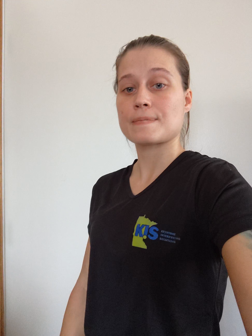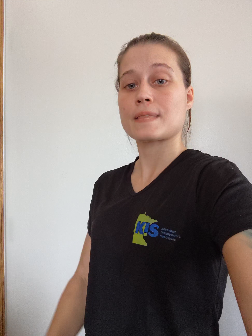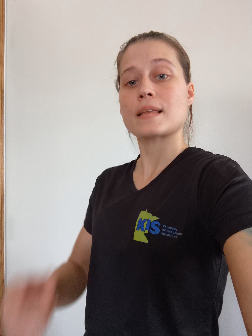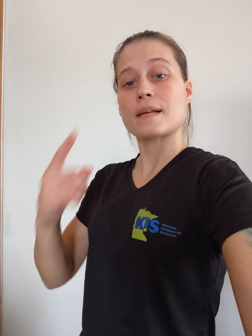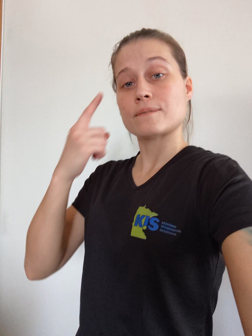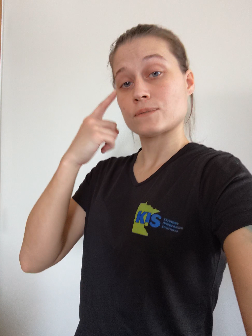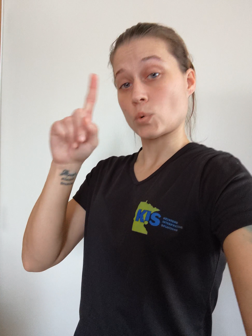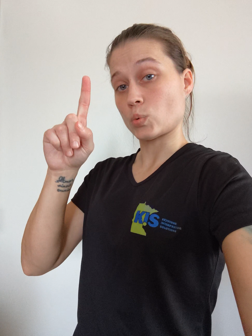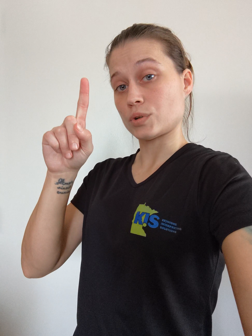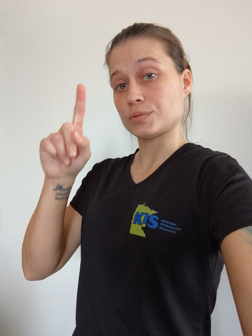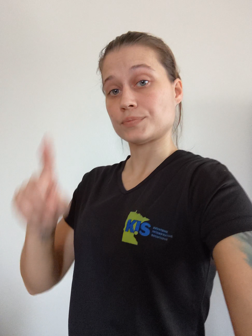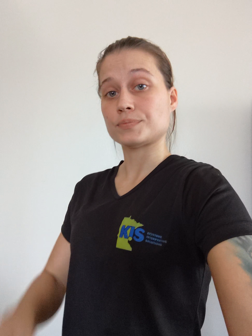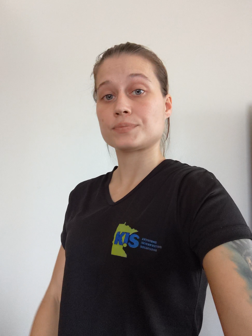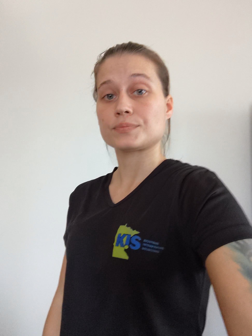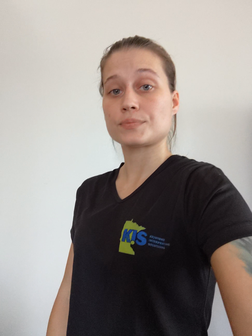for